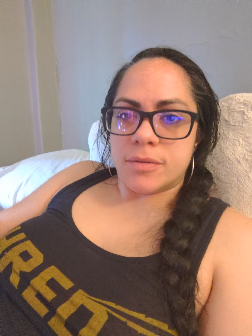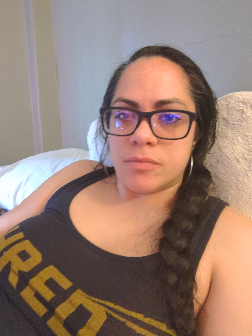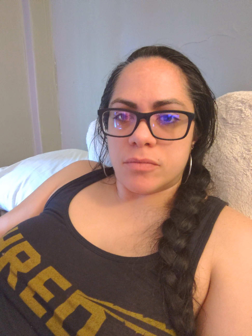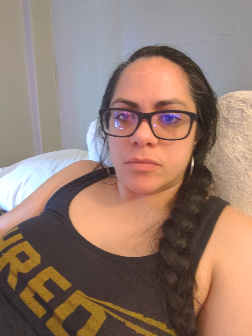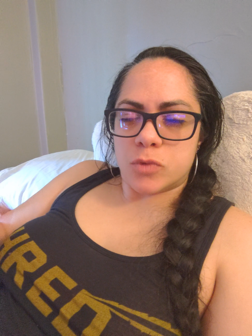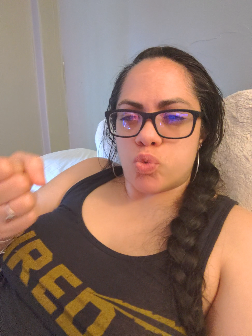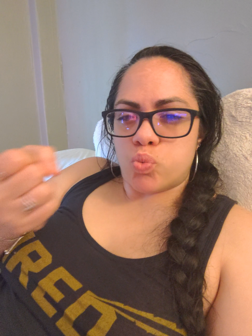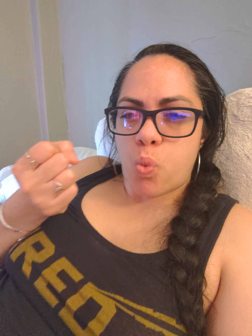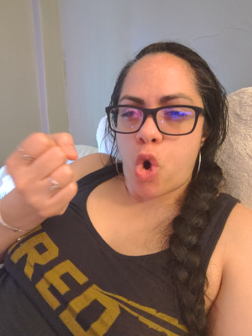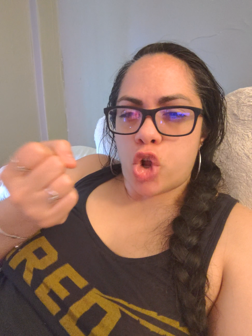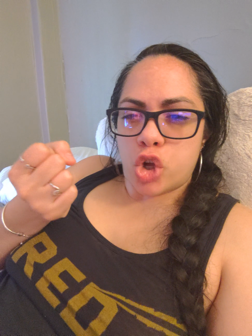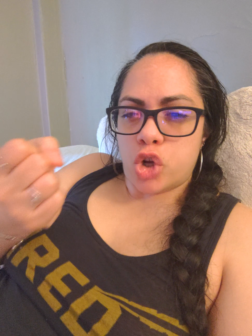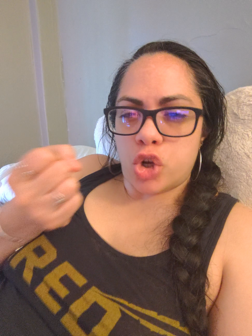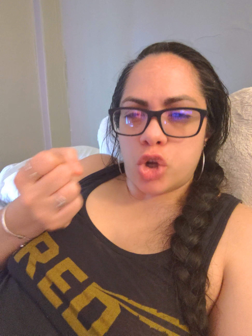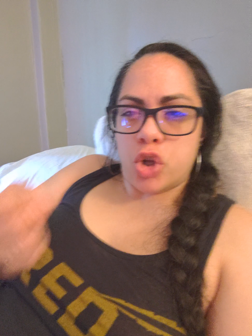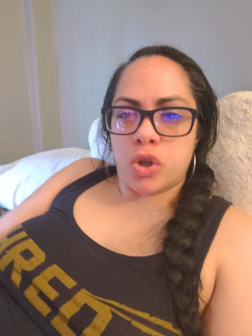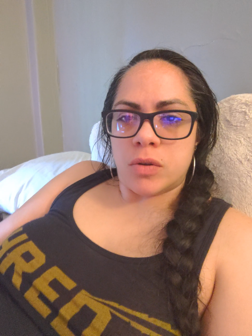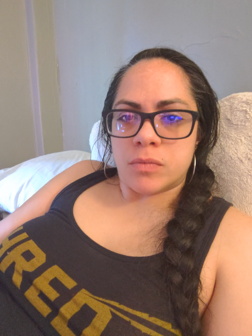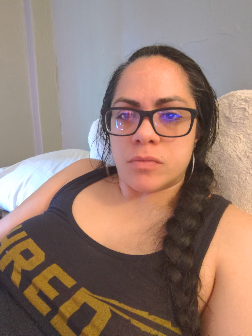drawer